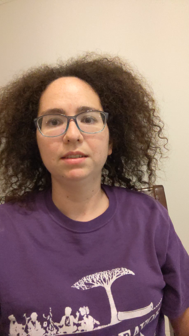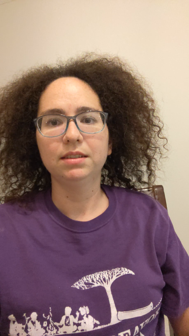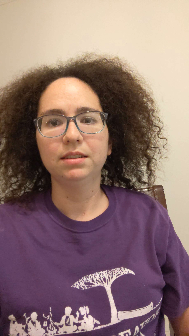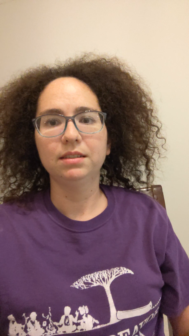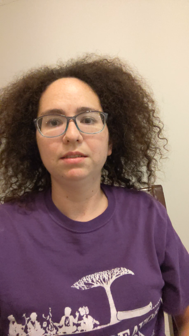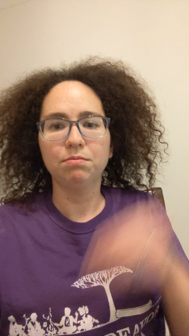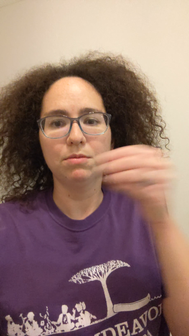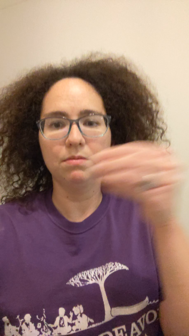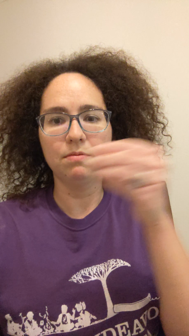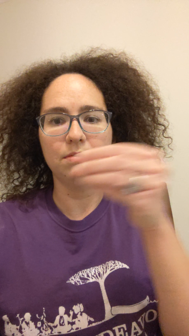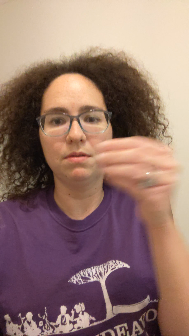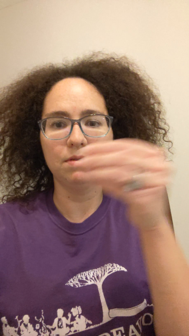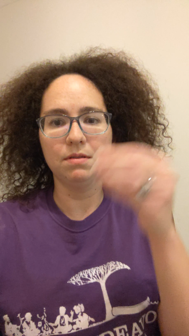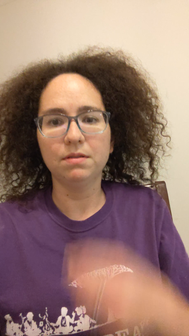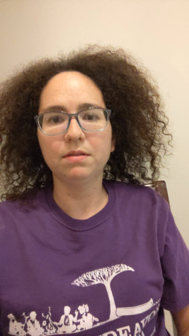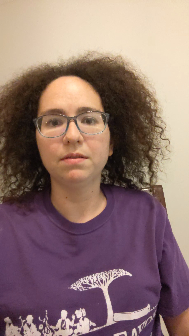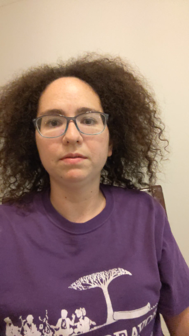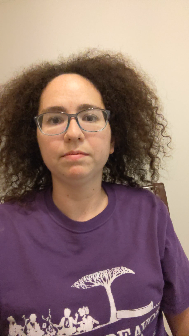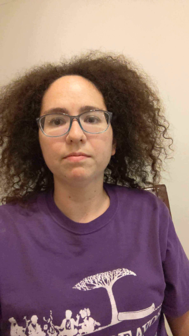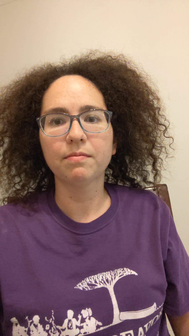more